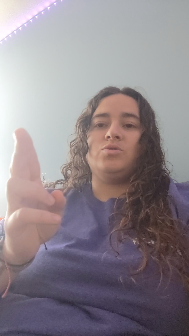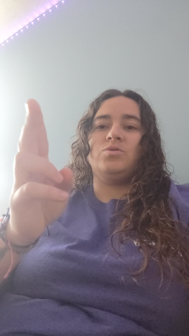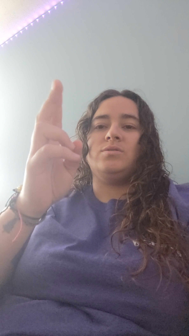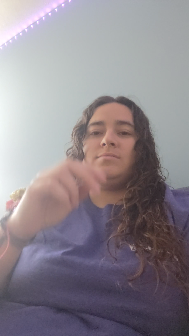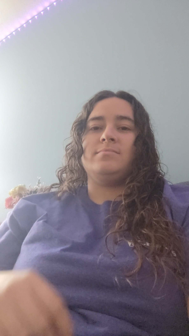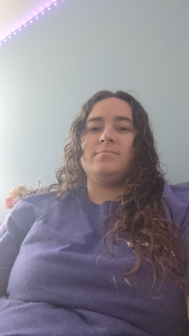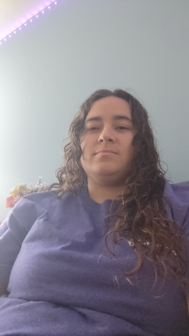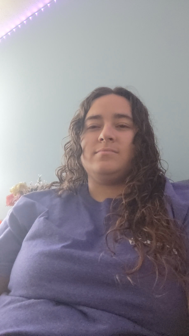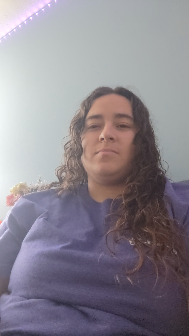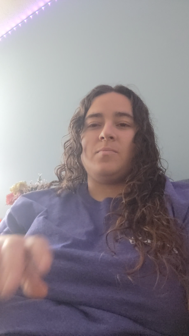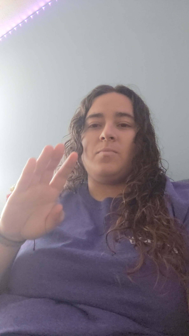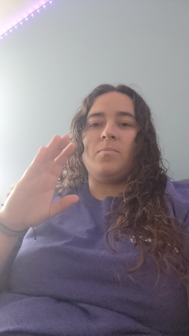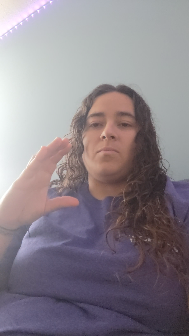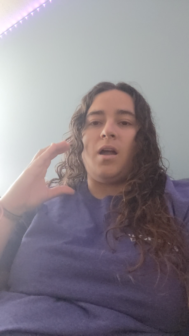bus